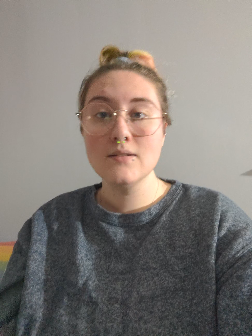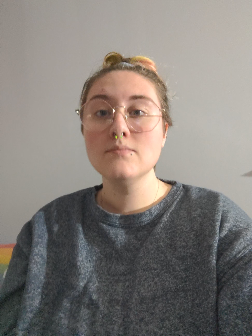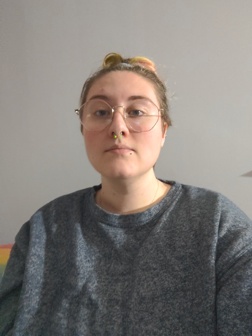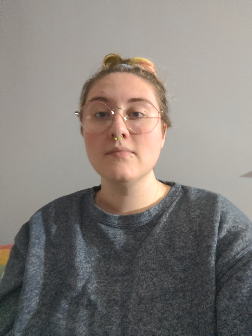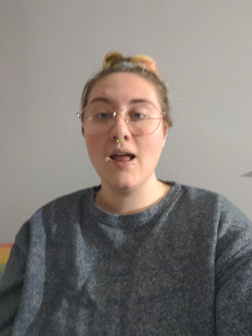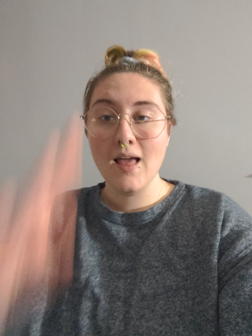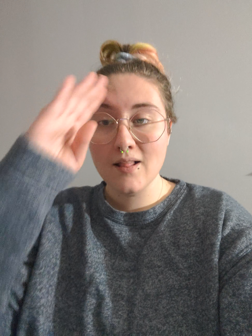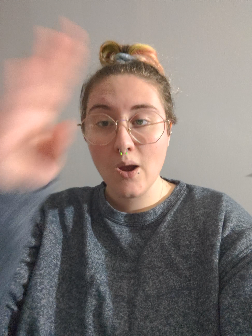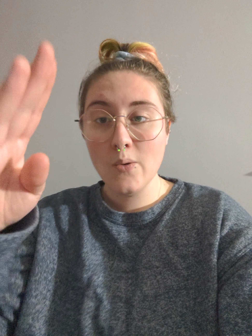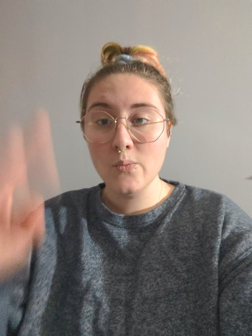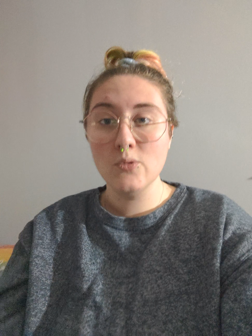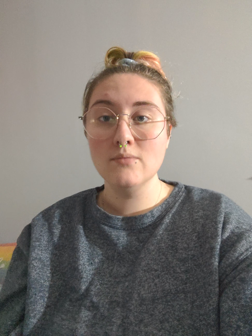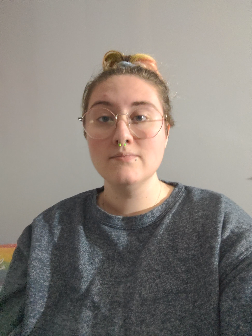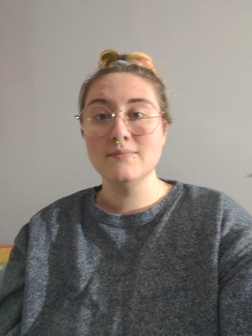hello